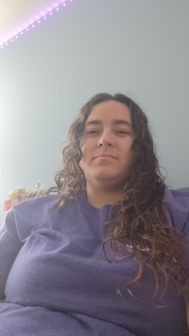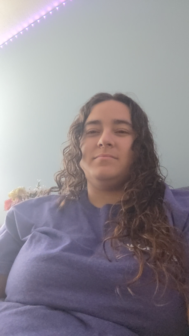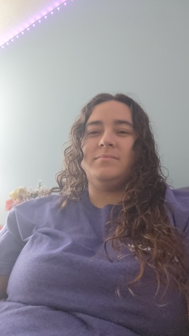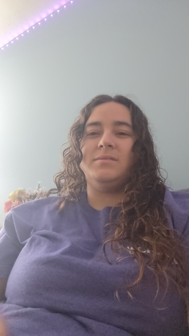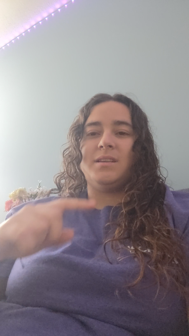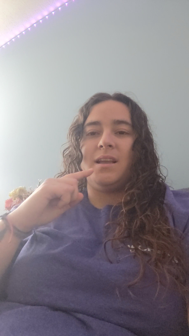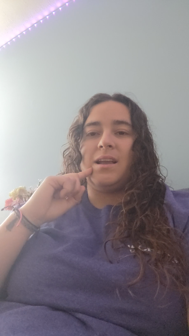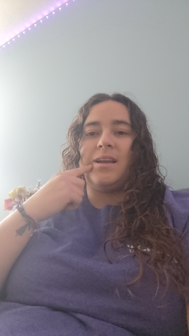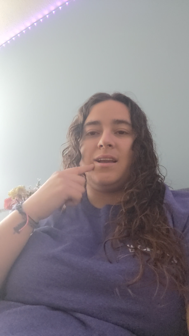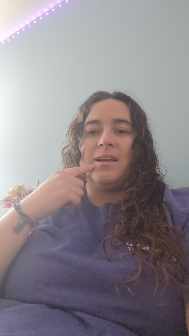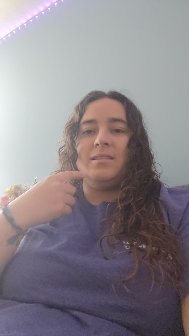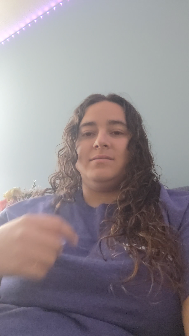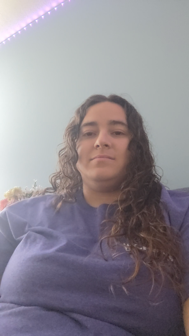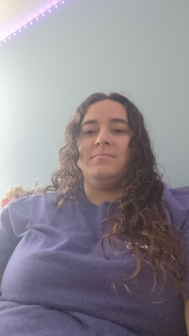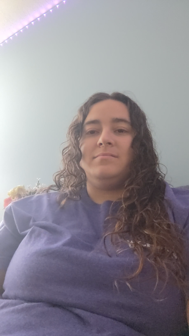candy